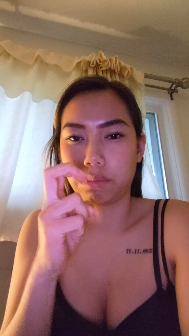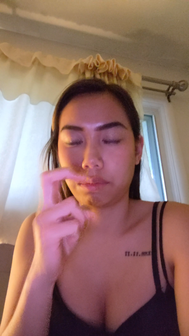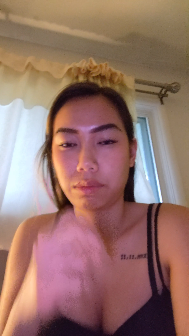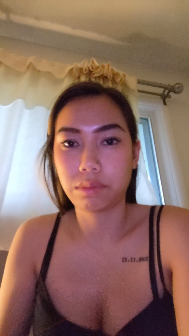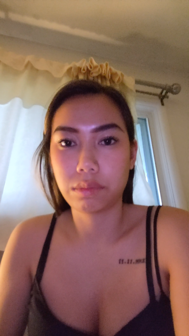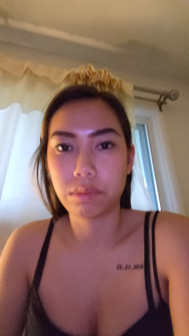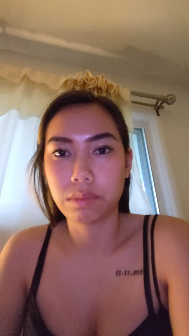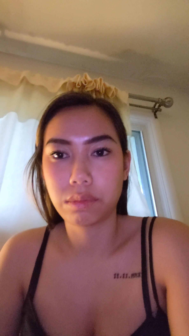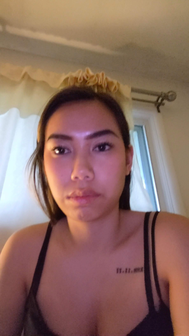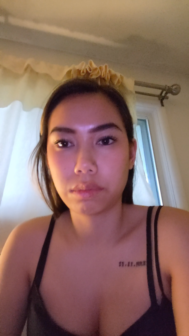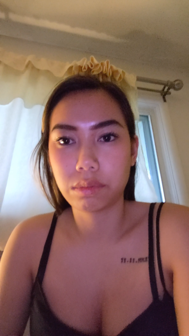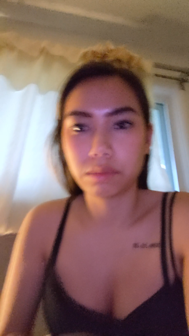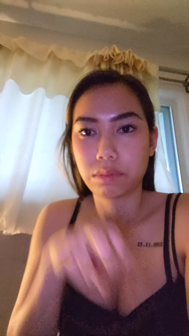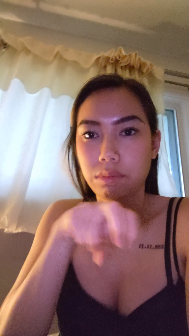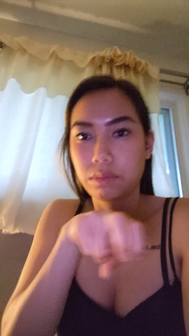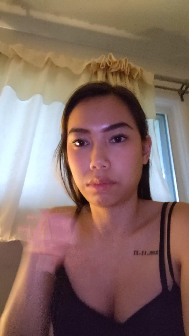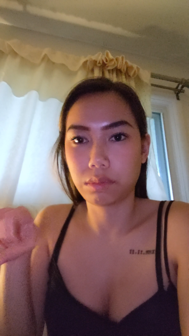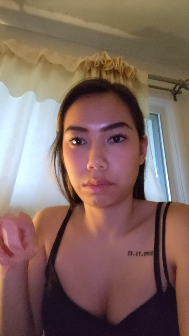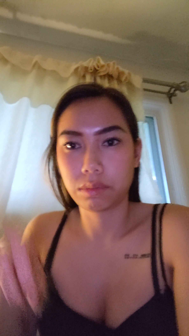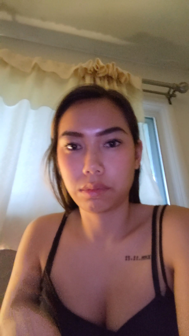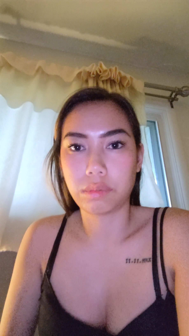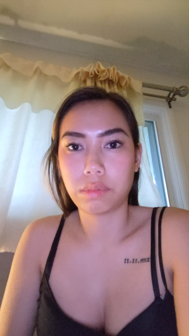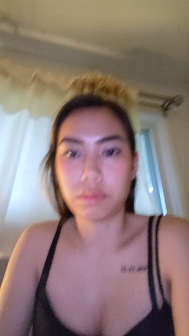porch